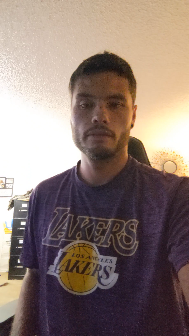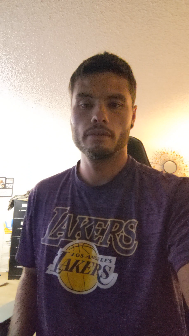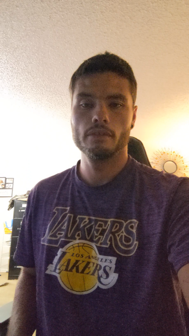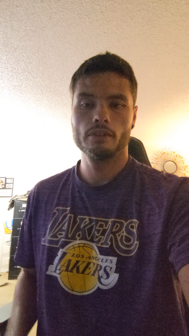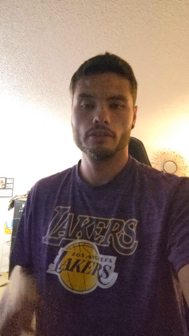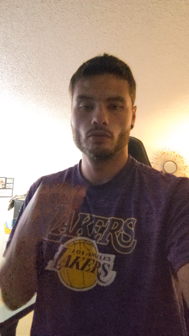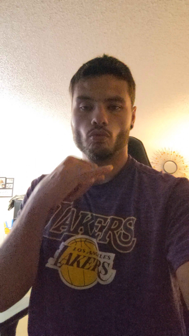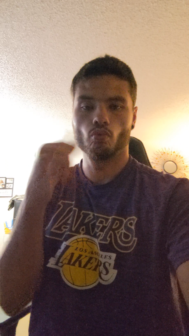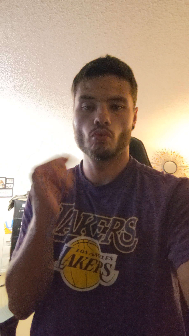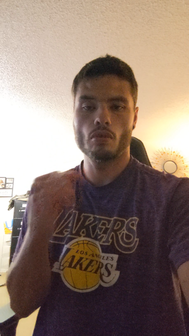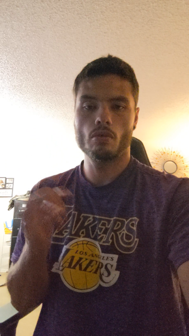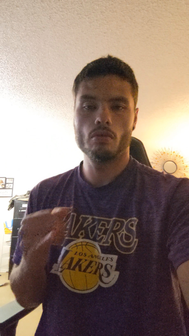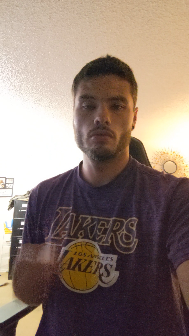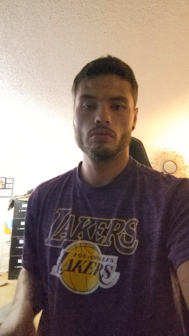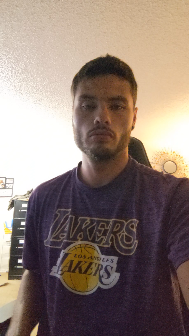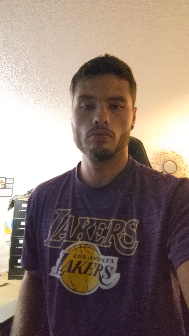draw